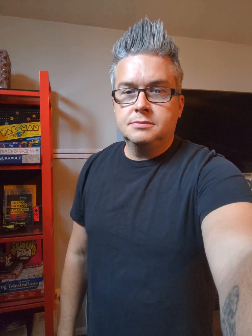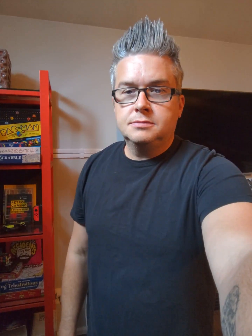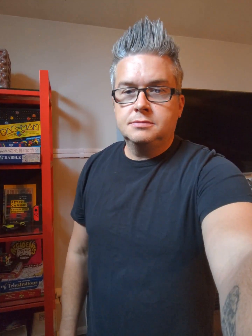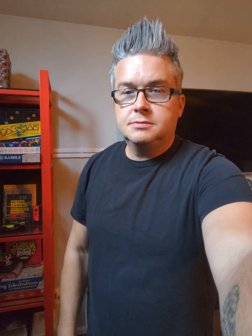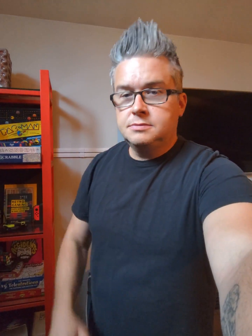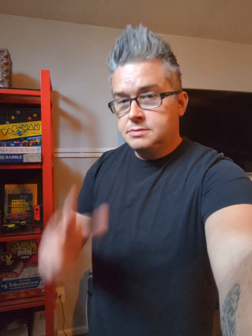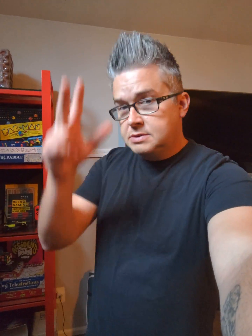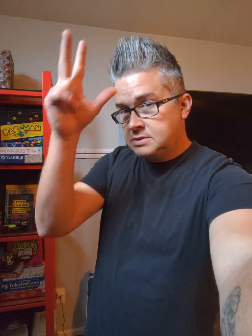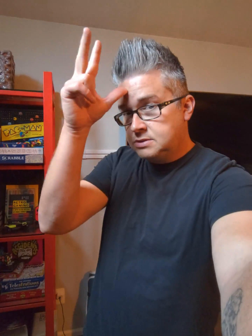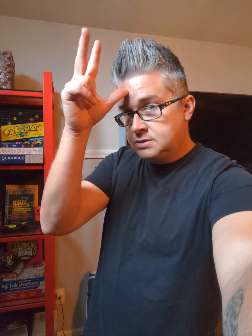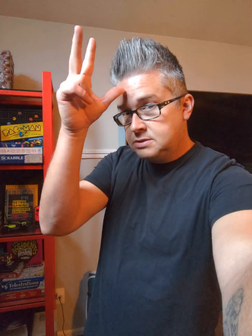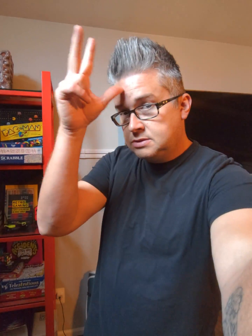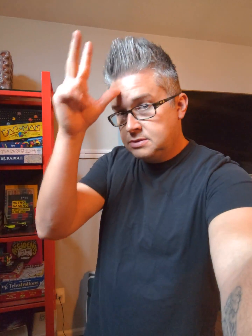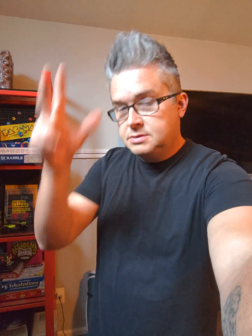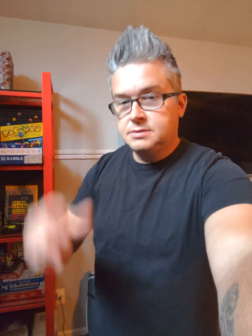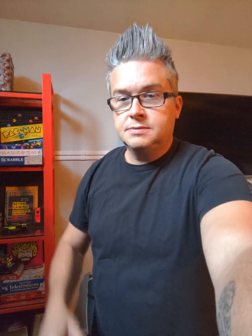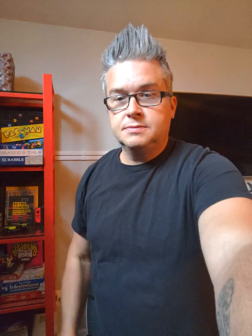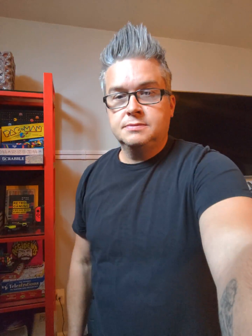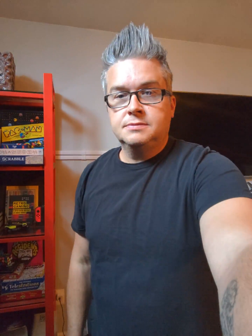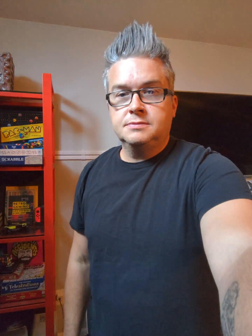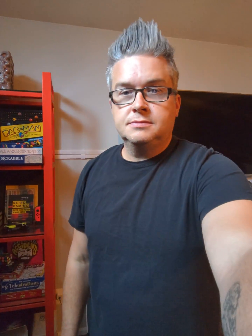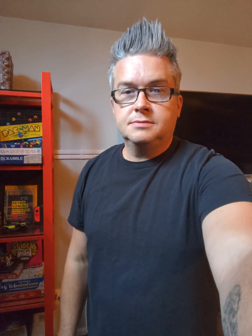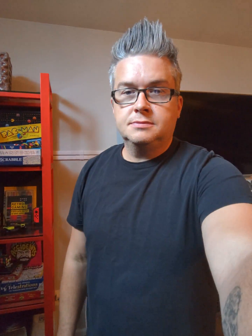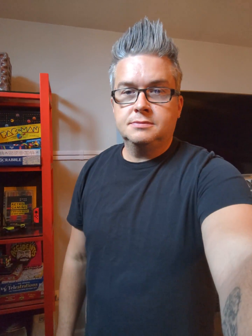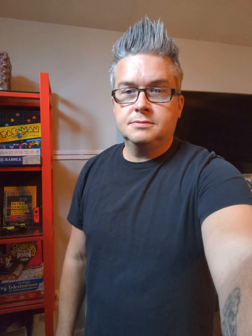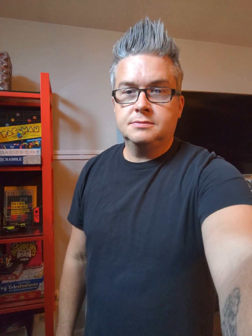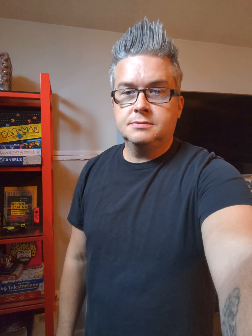rooster